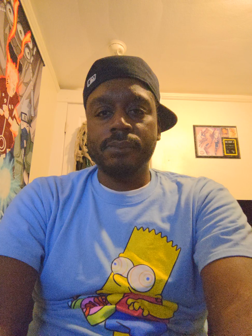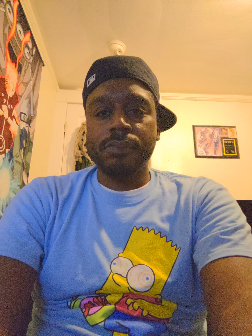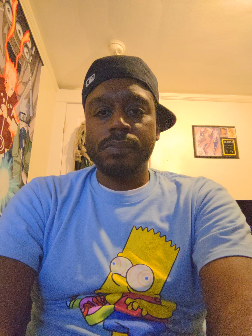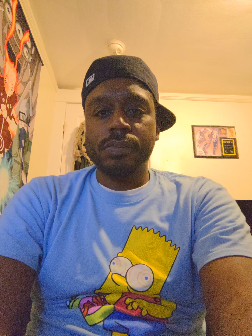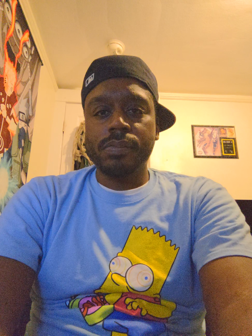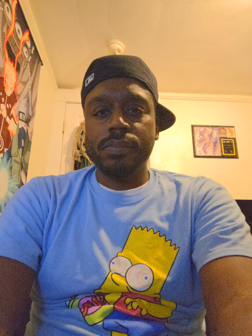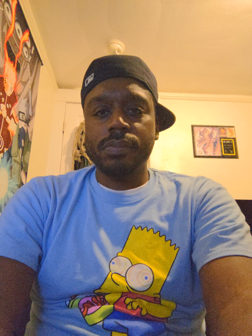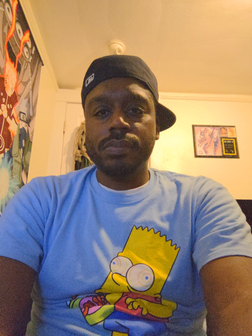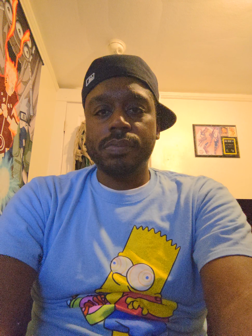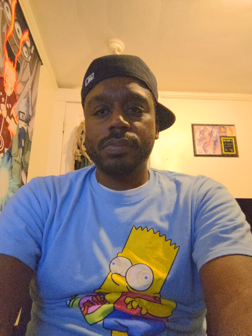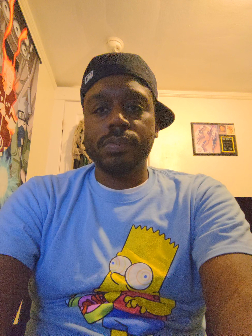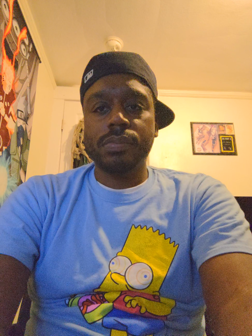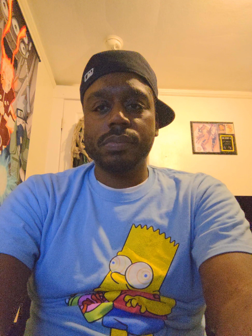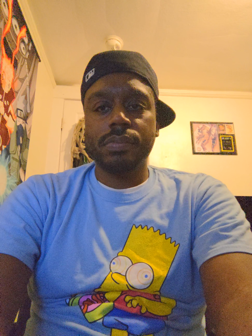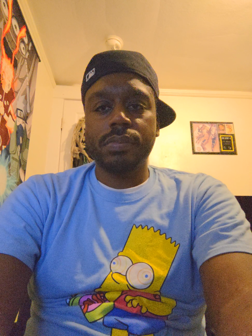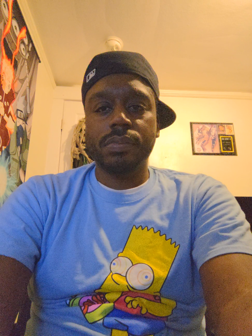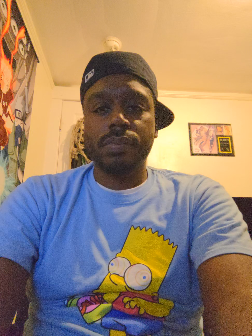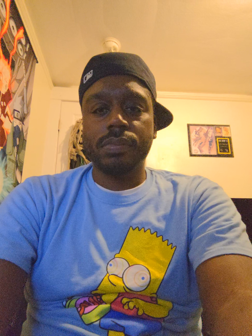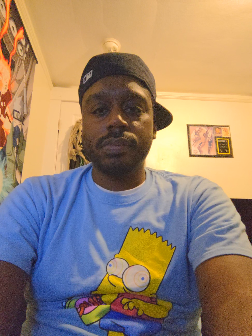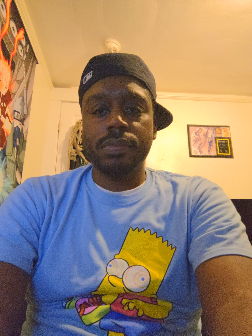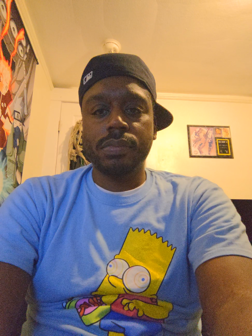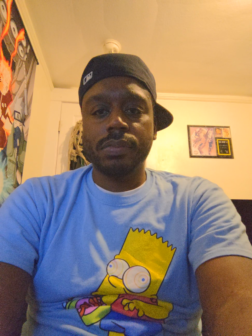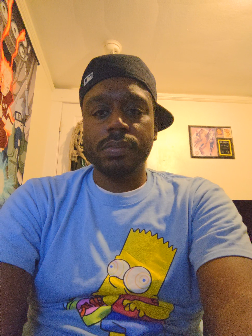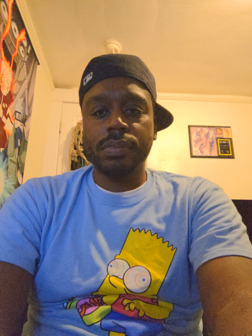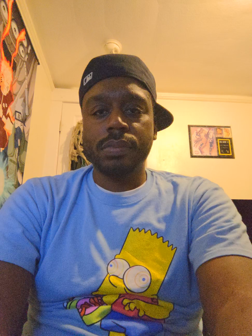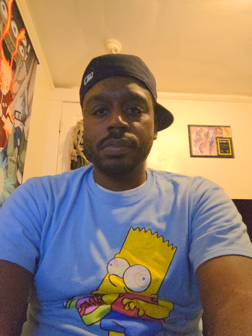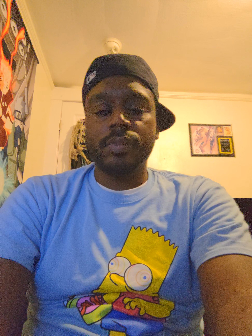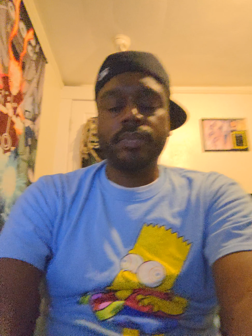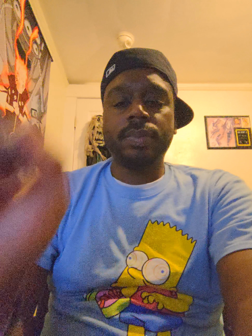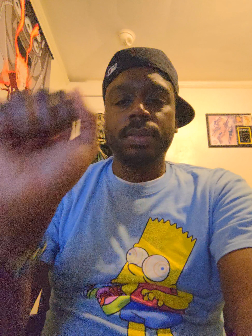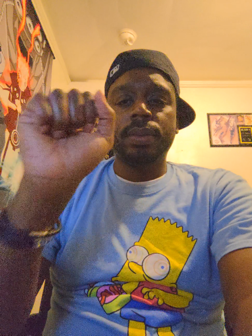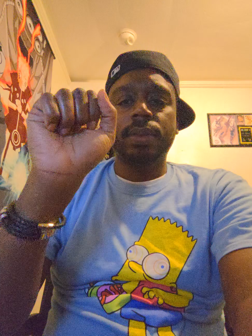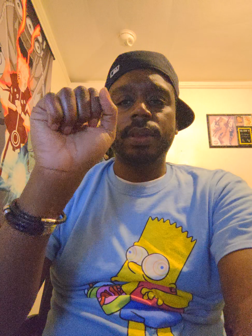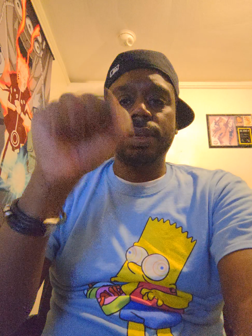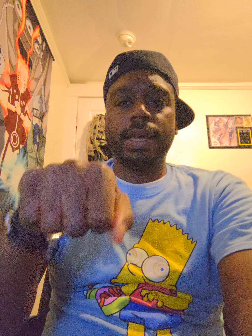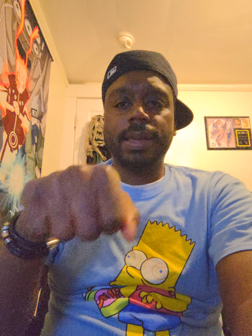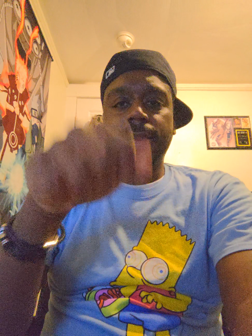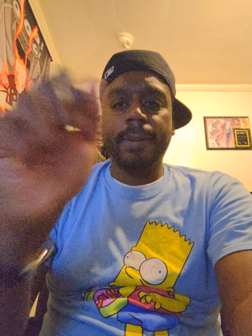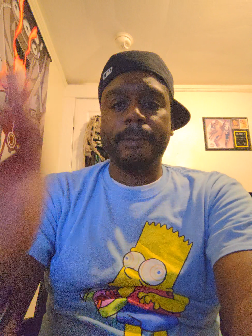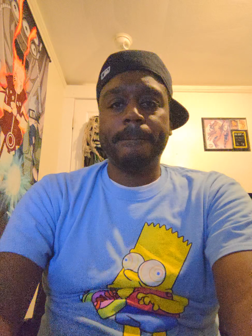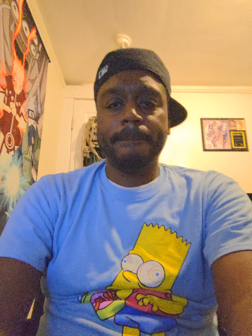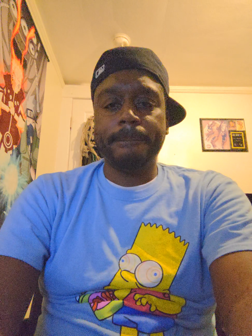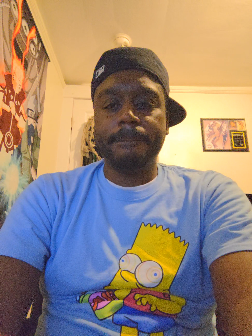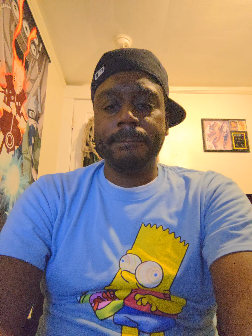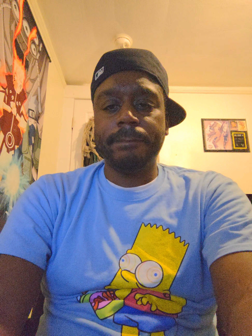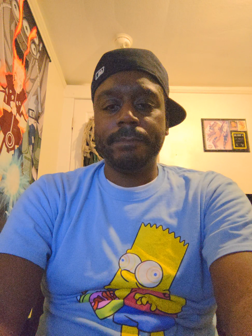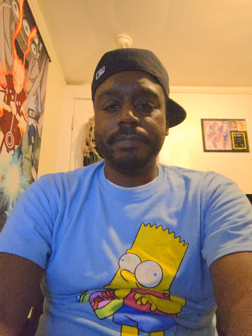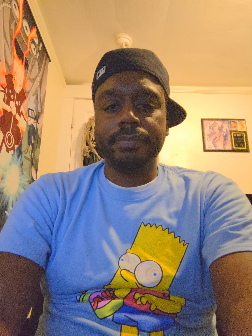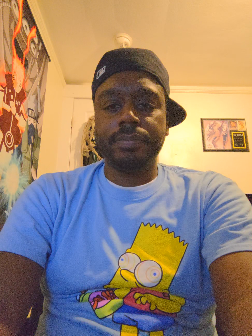can